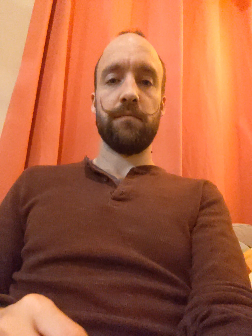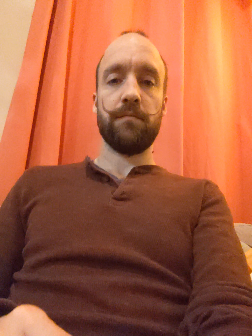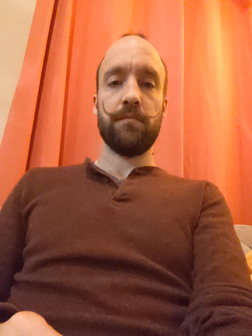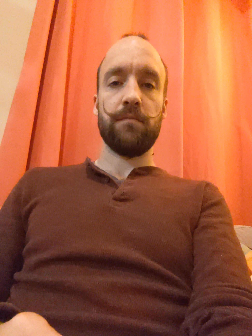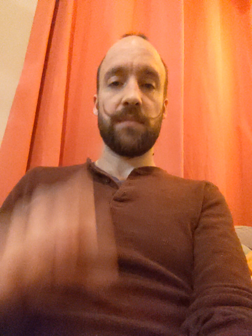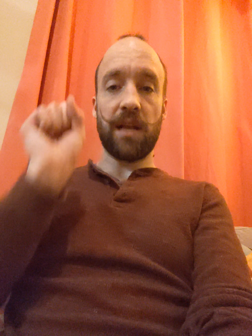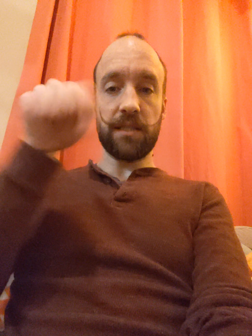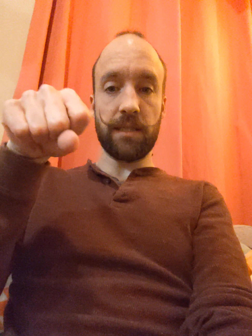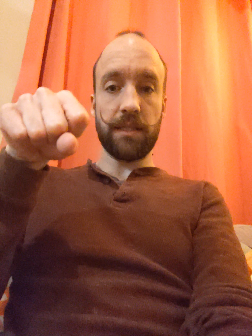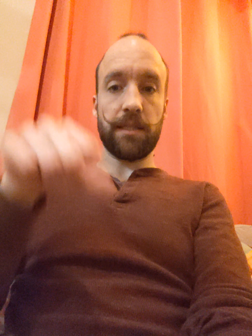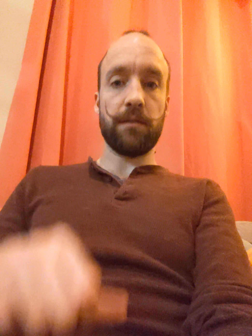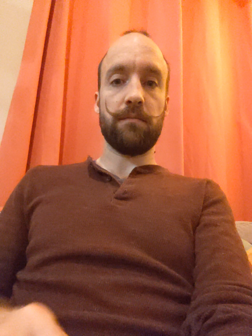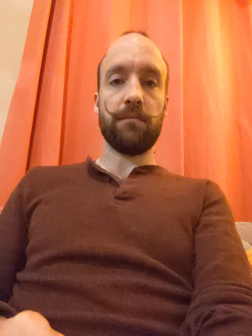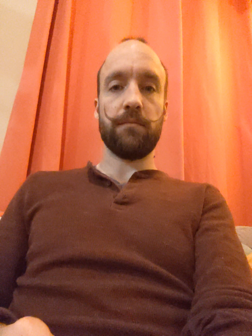yes